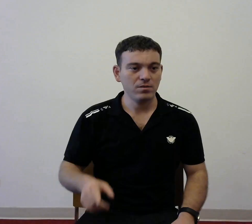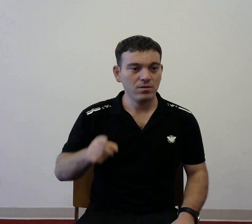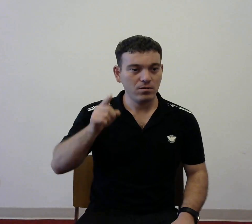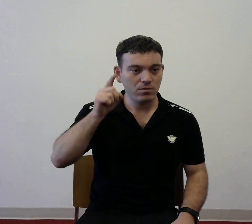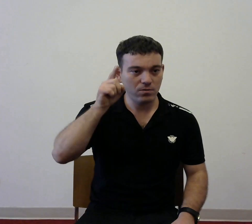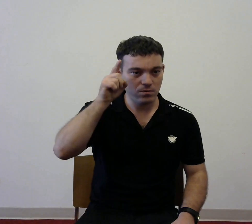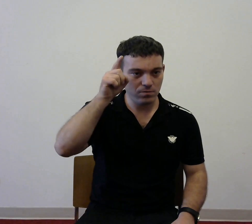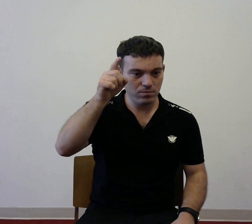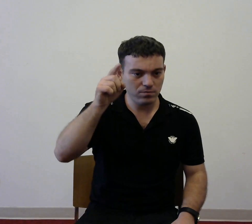onun